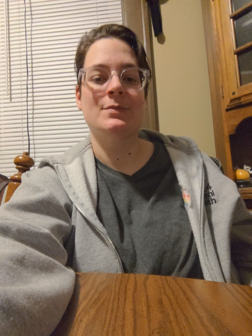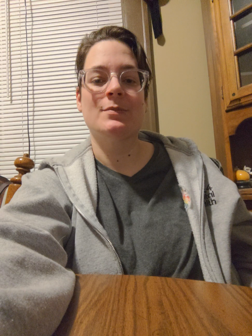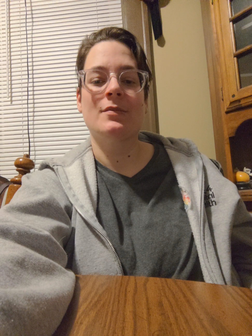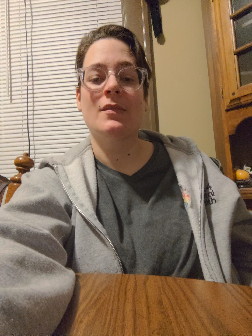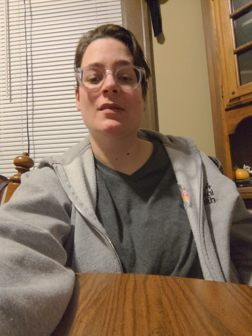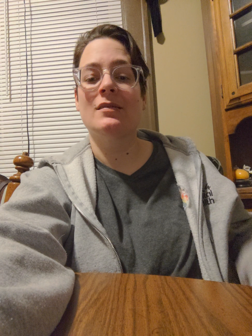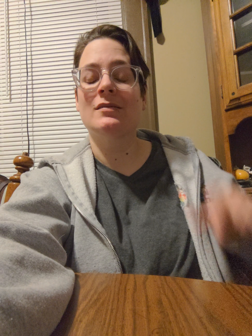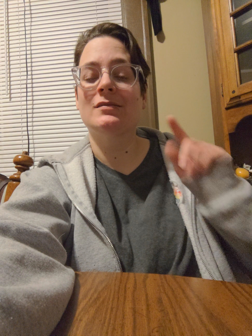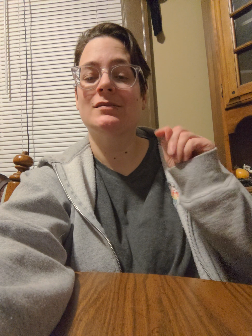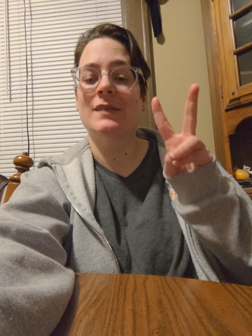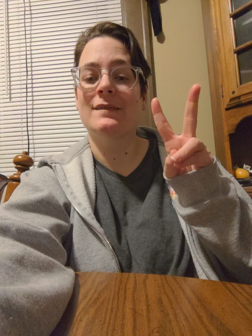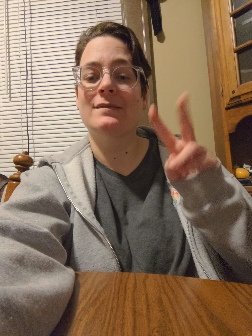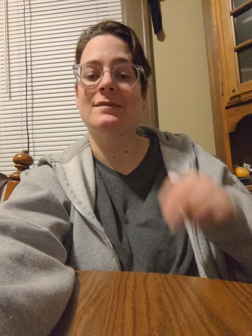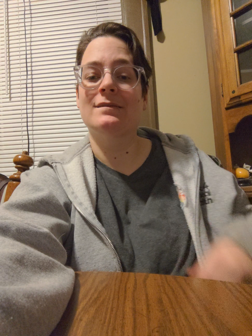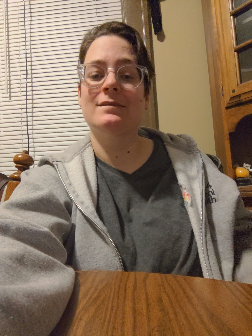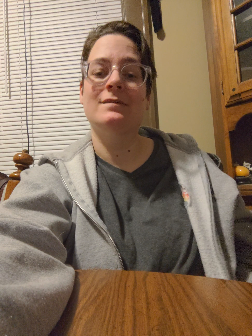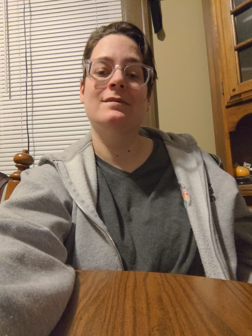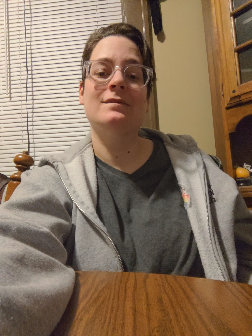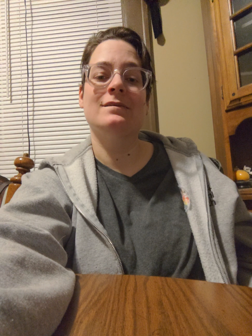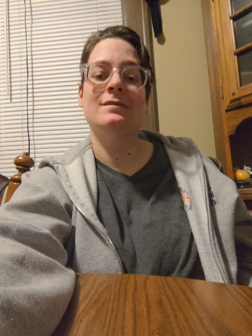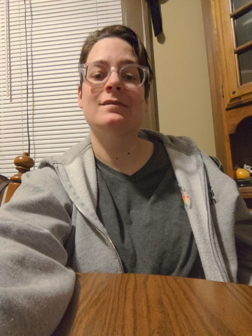TV